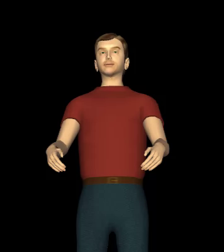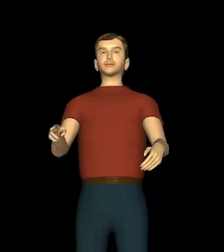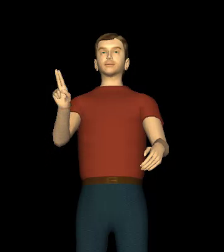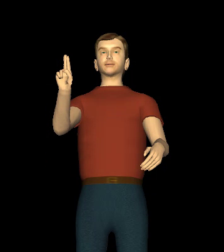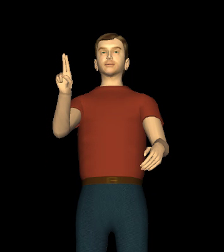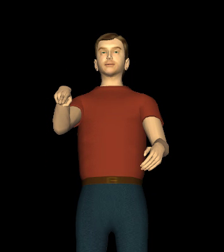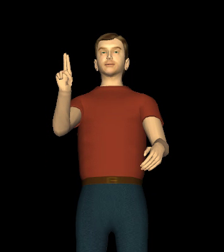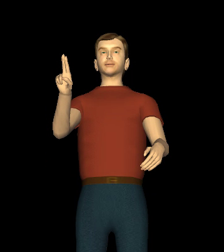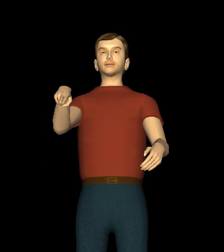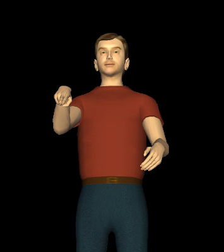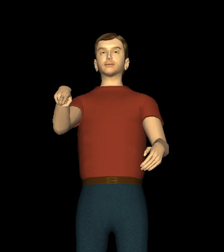رسم